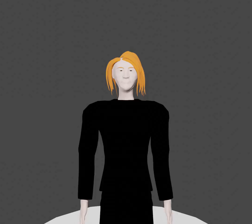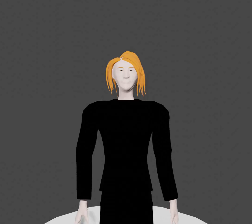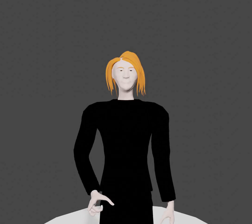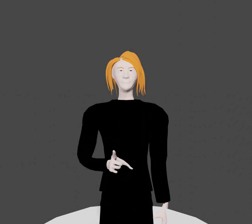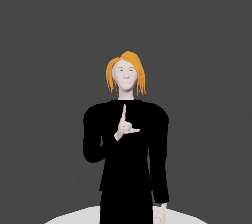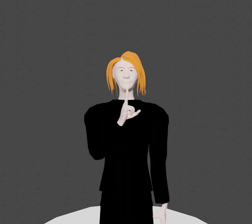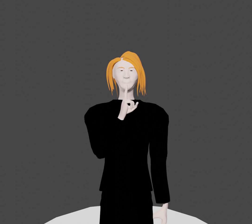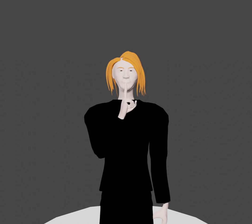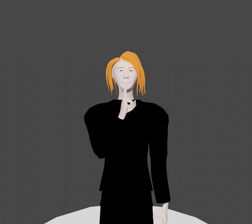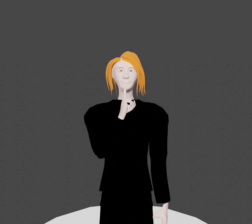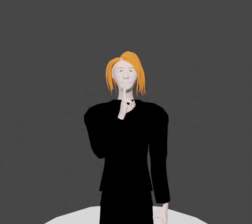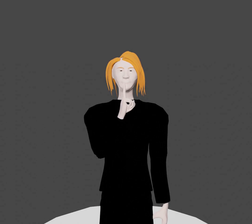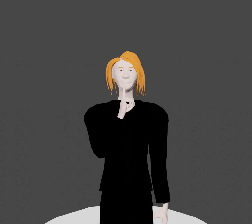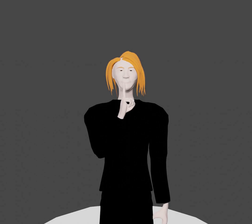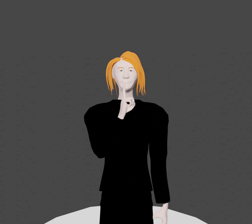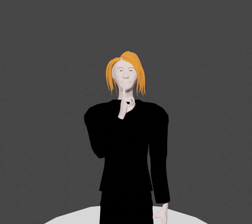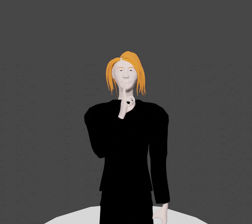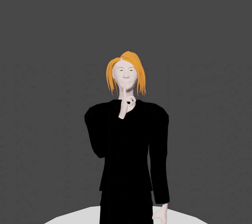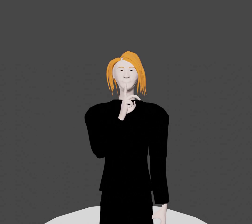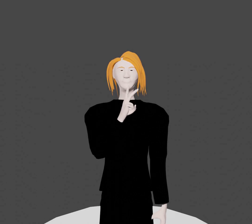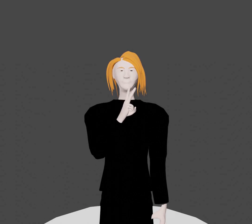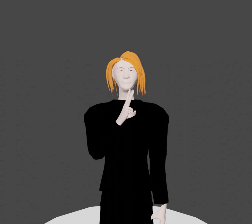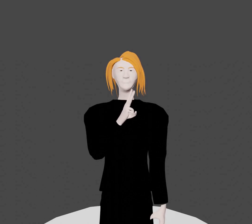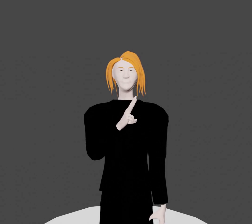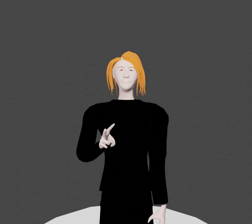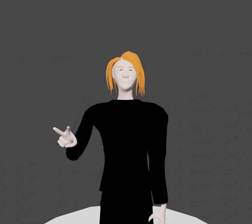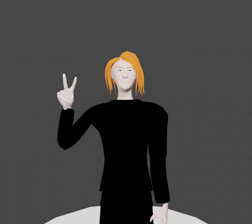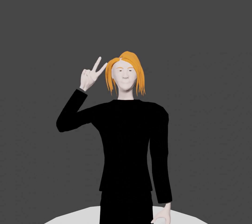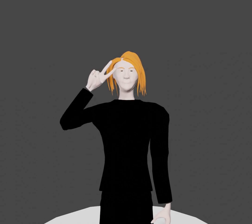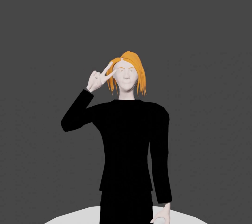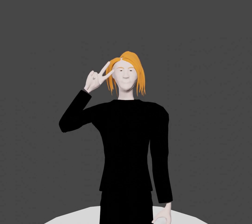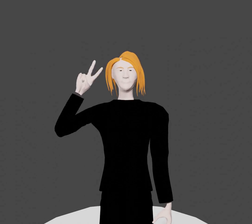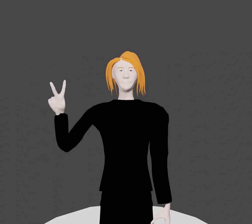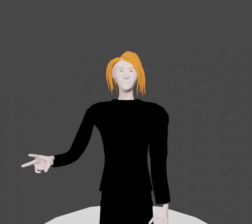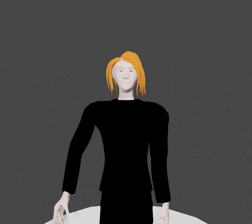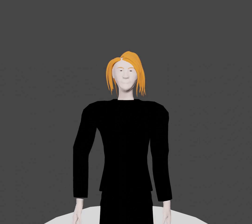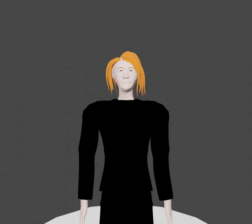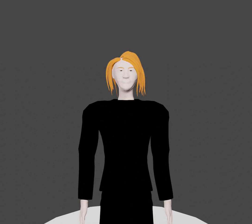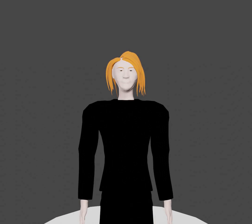Asinine